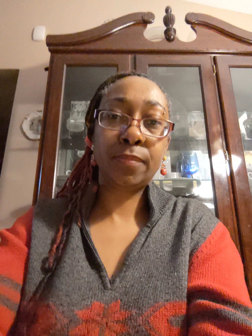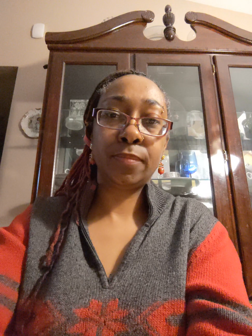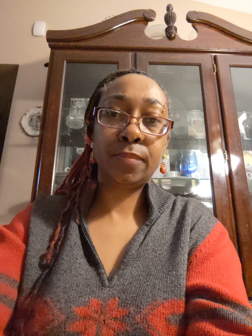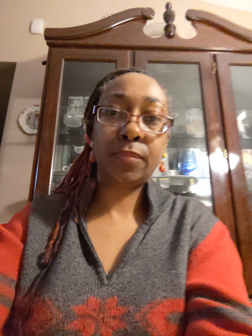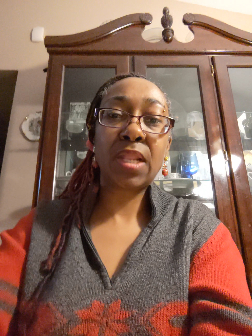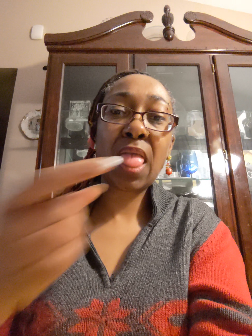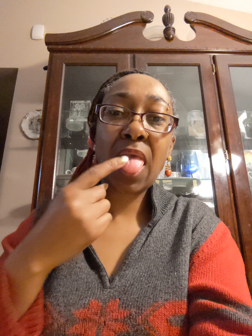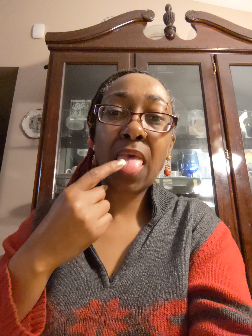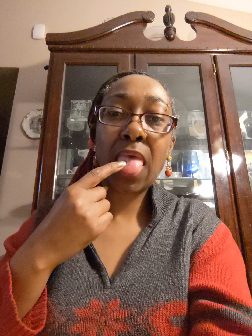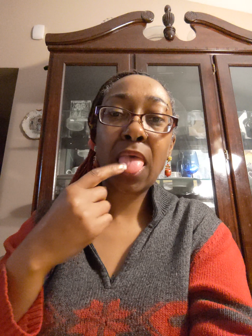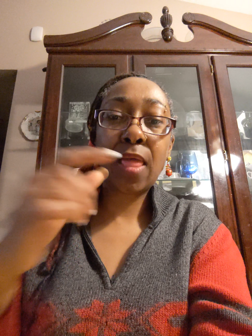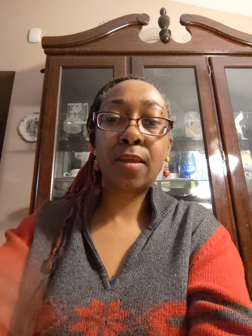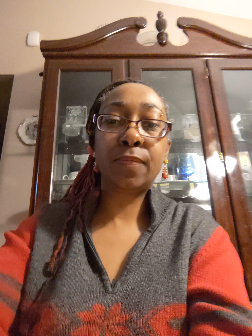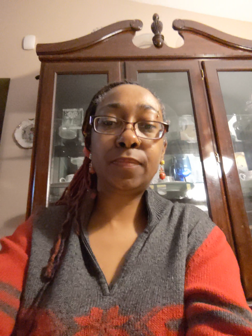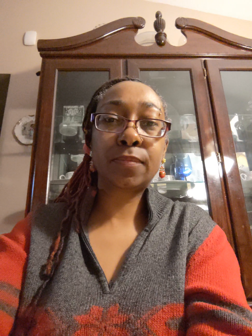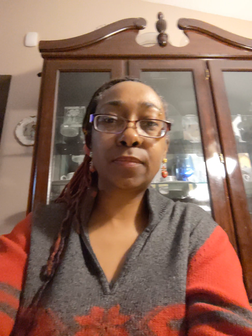tongue